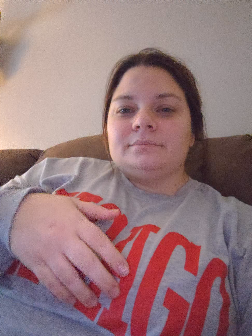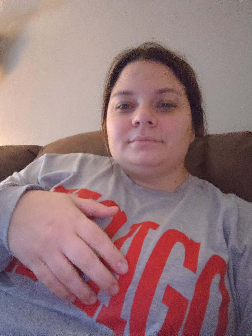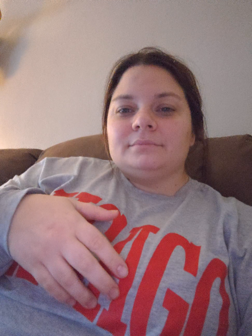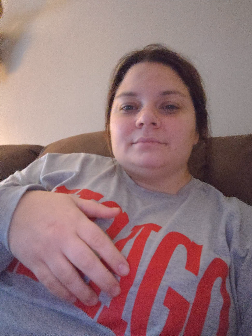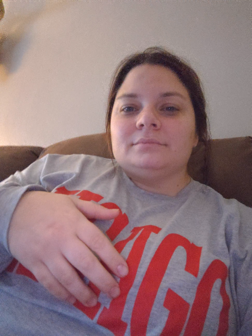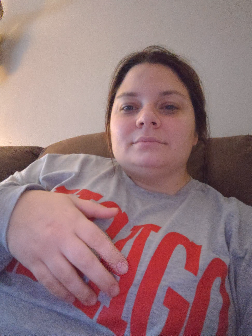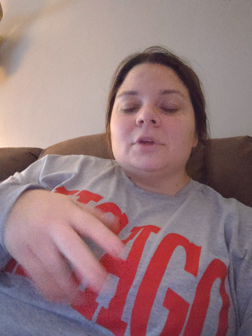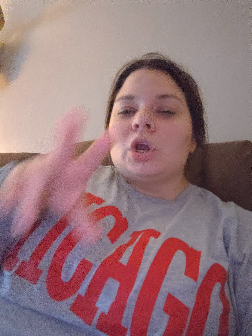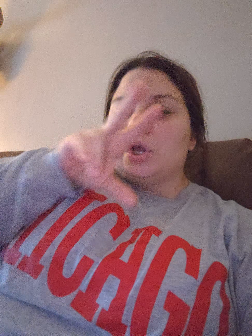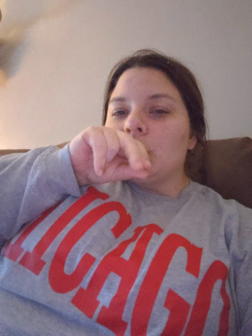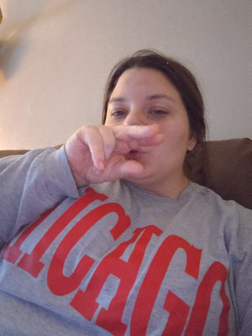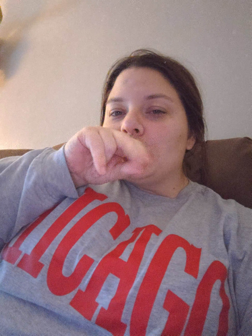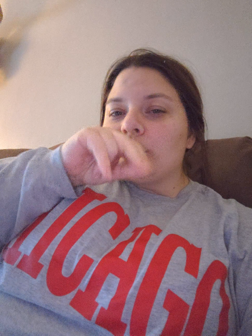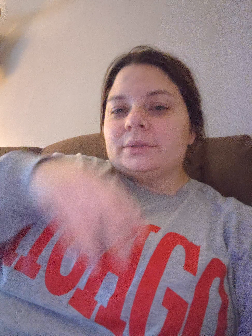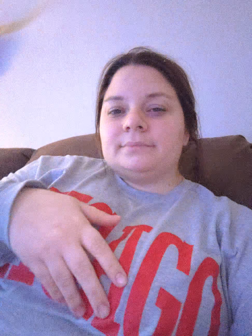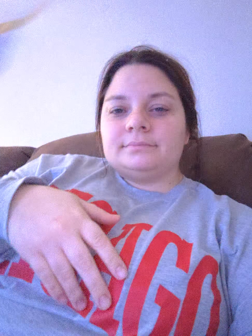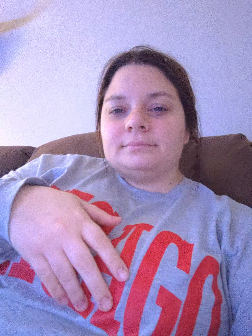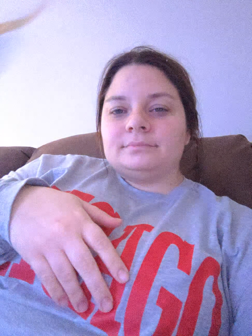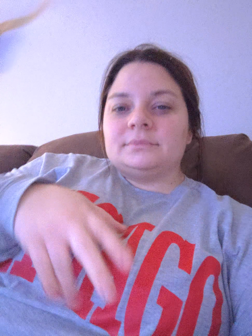goose